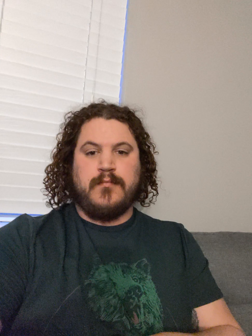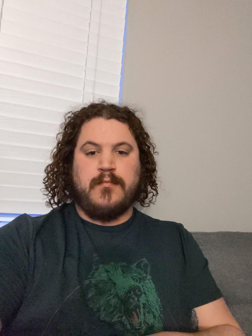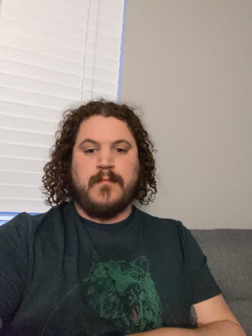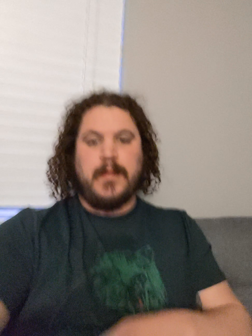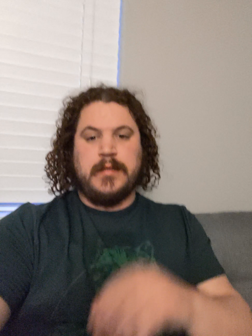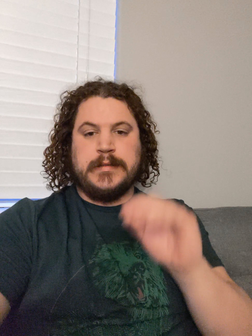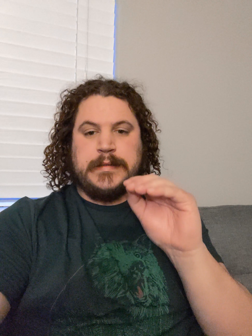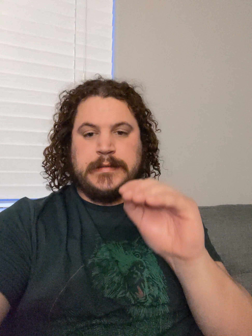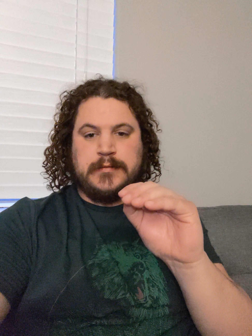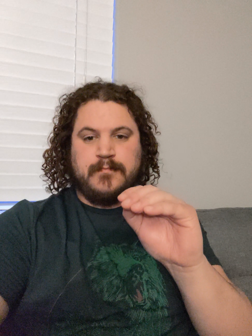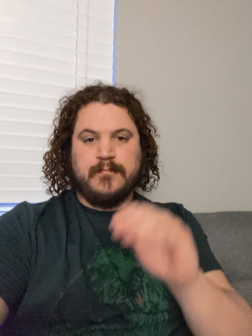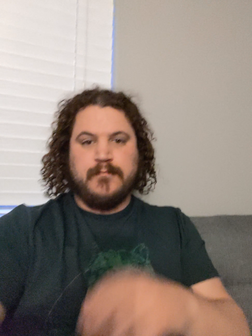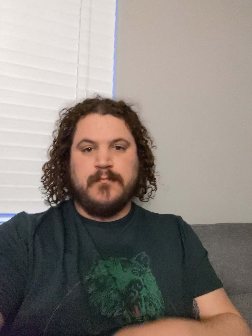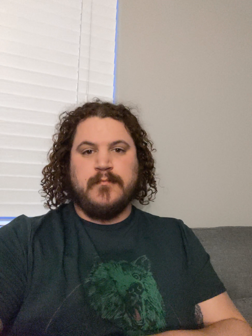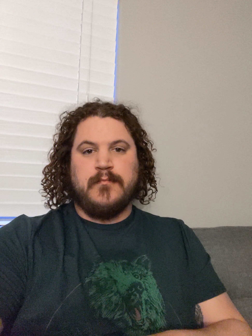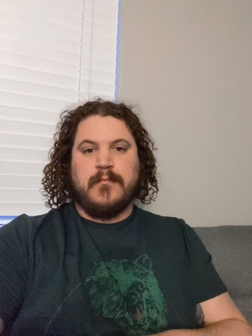kiss